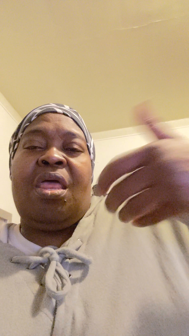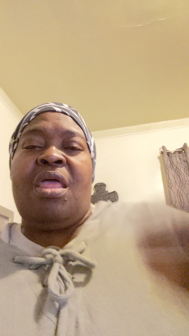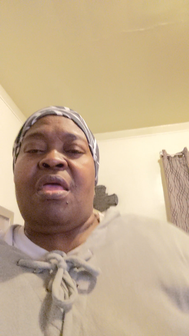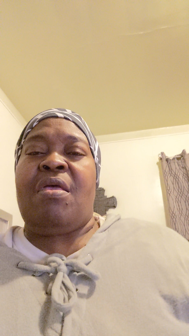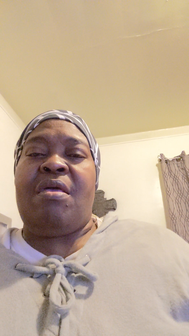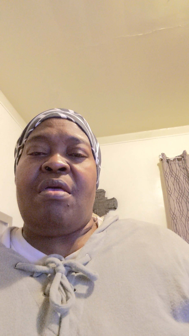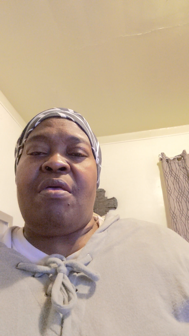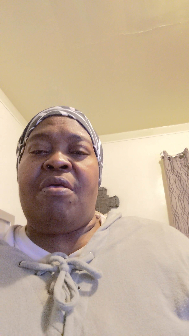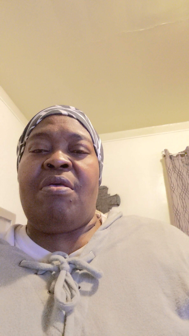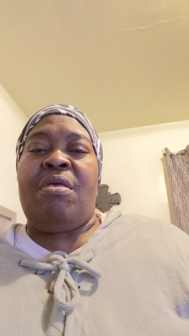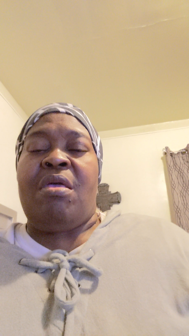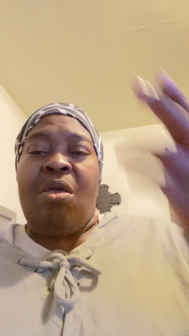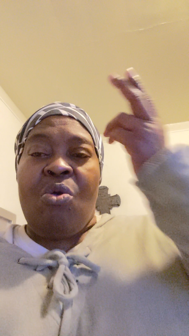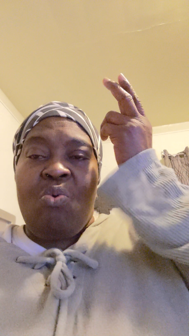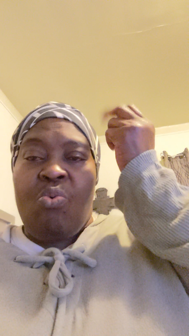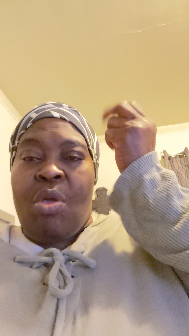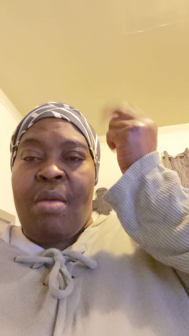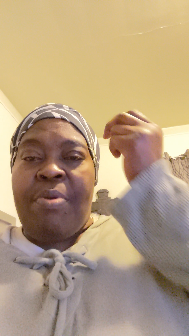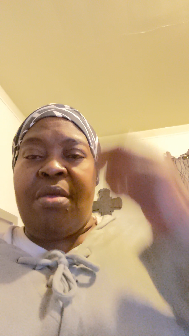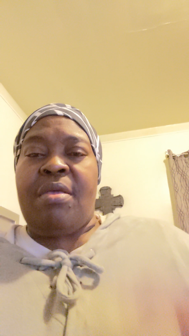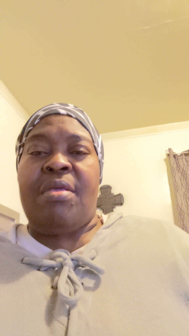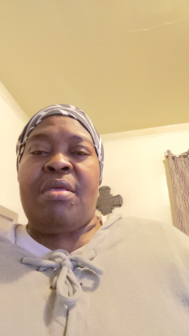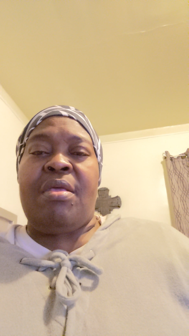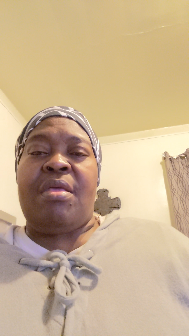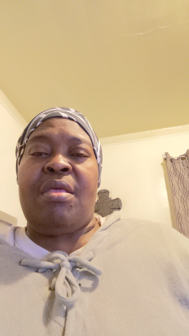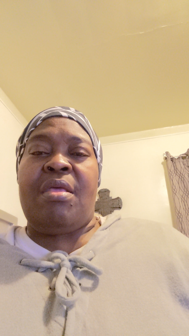bunny